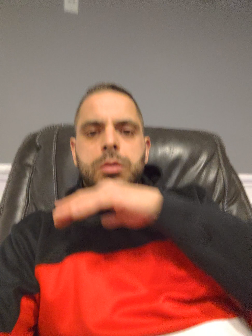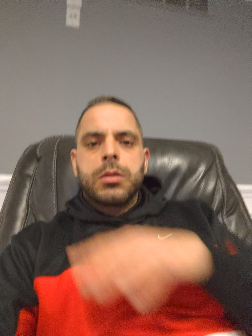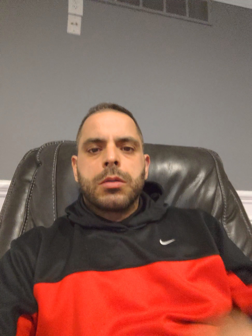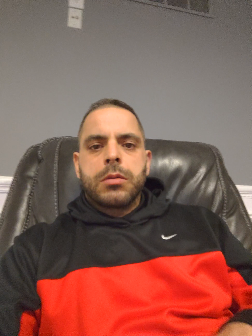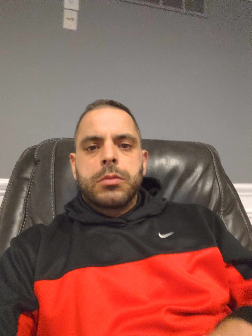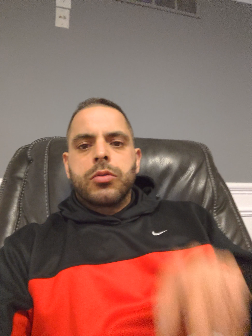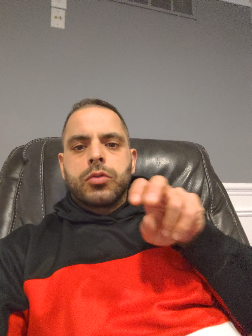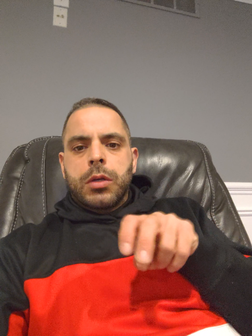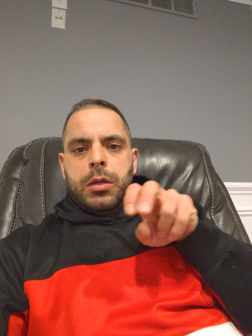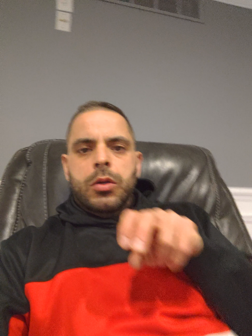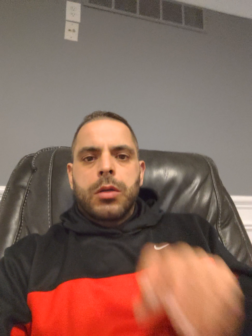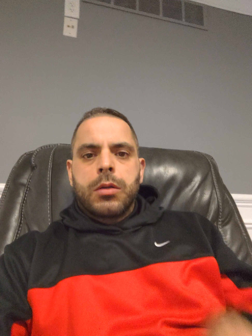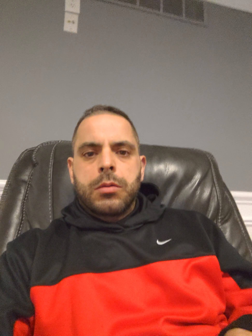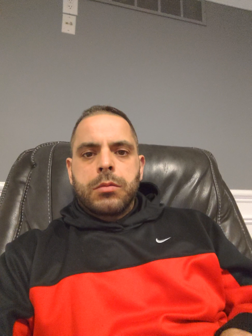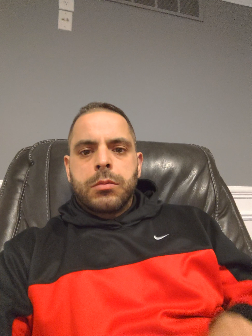chair